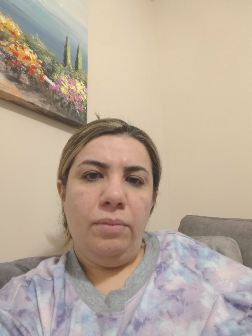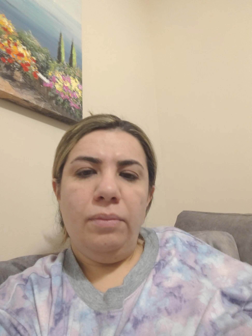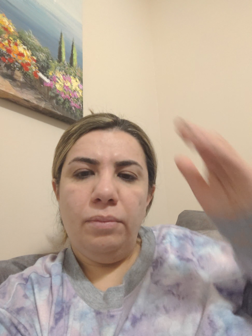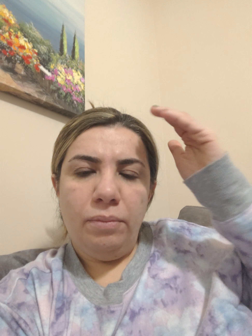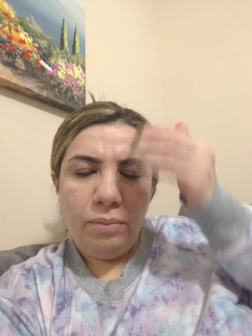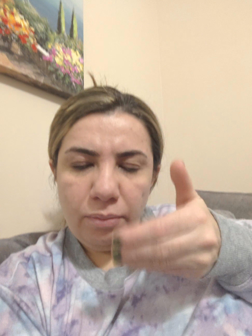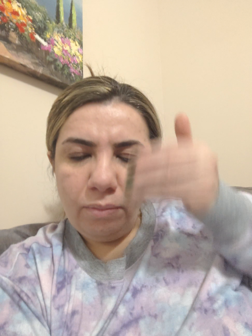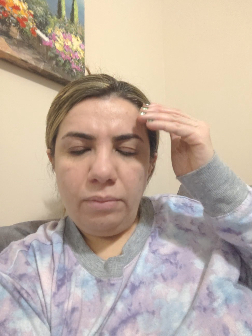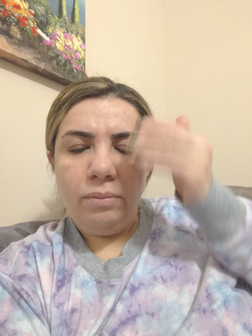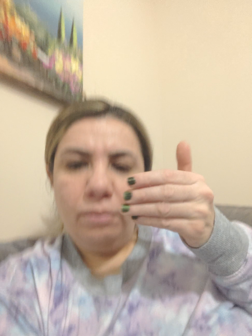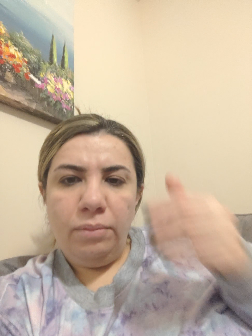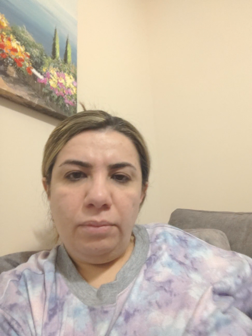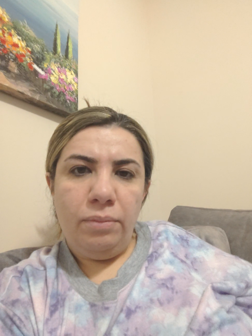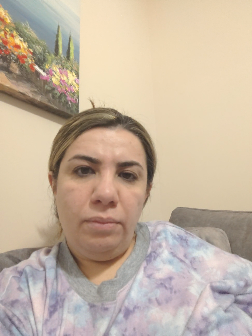sleepy